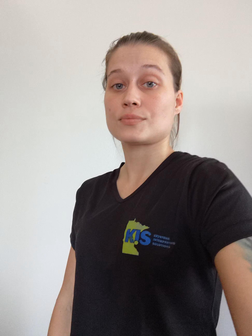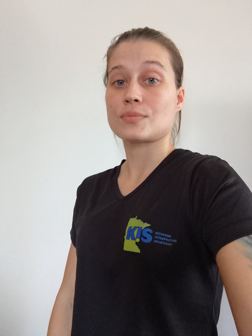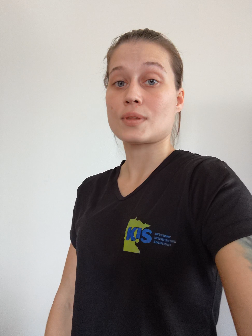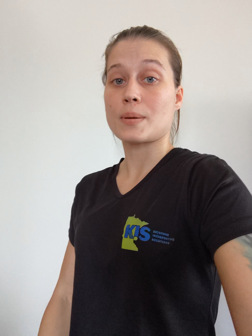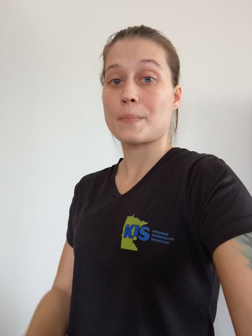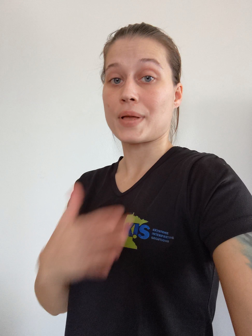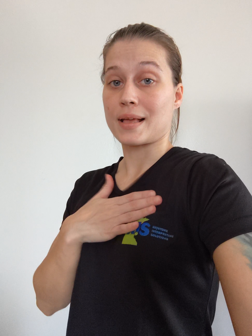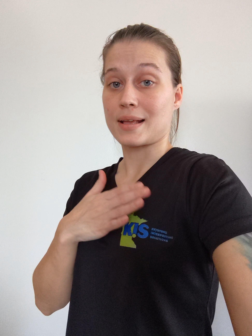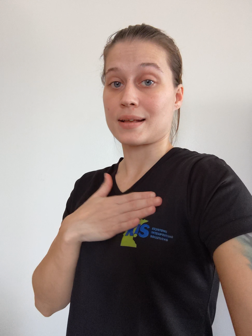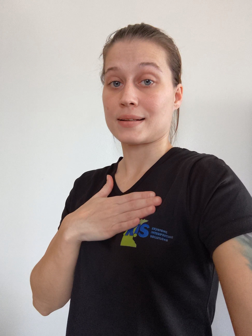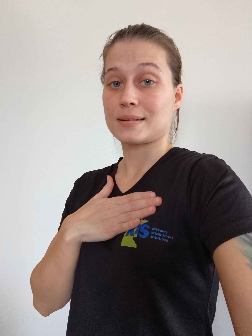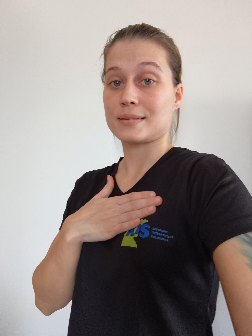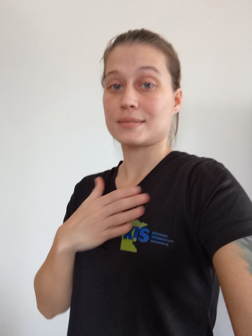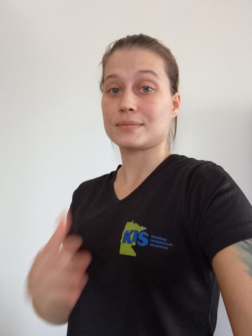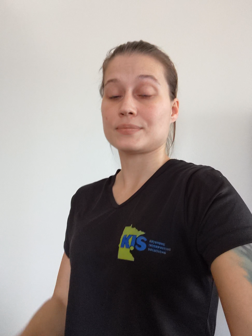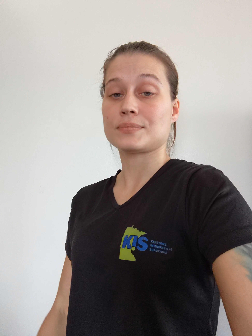my